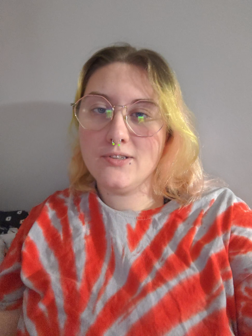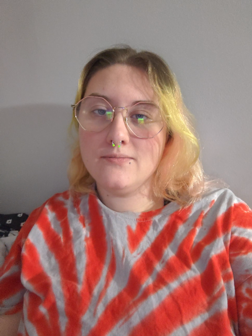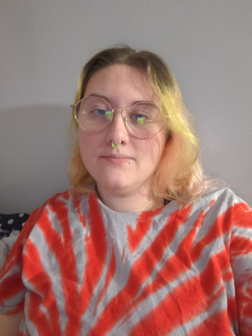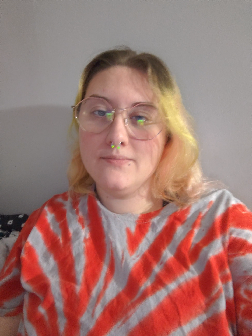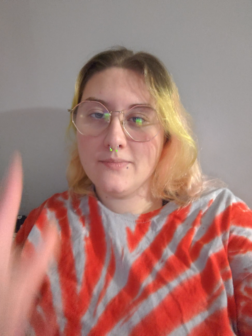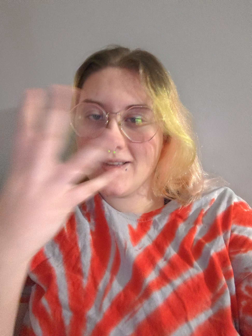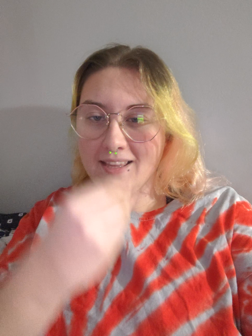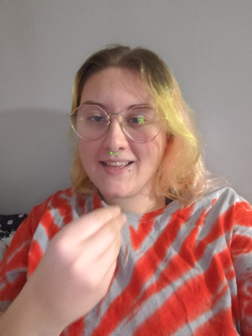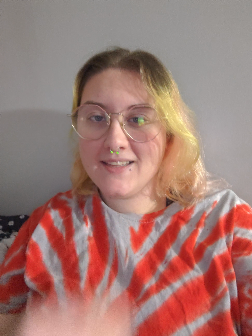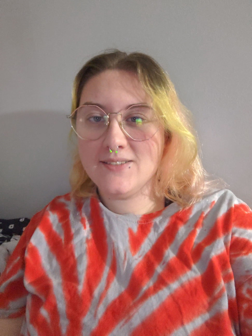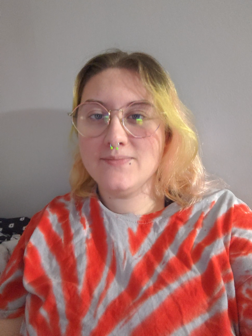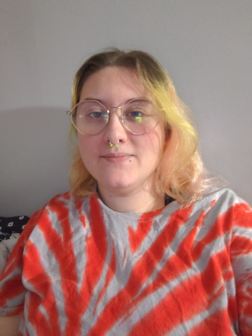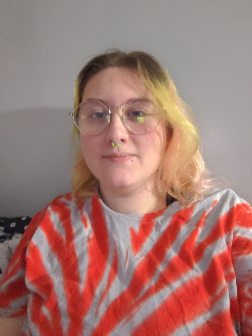pretty